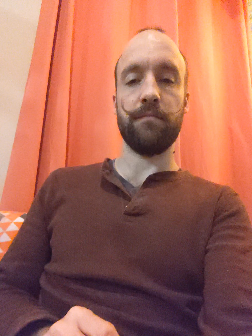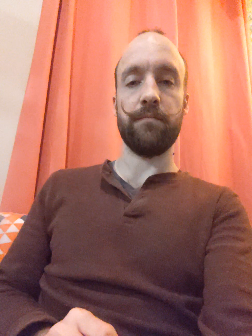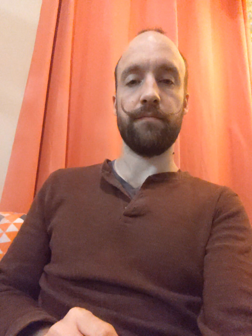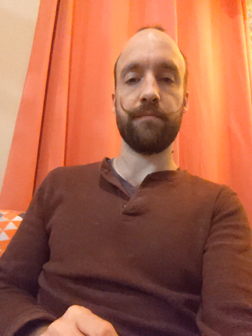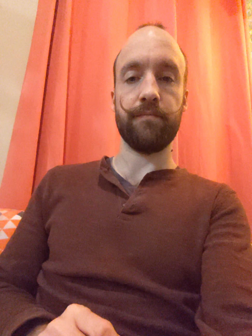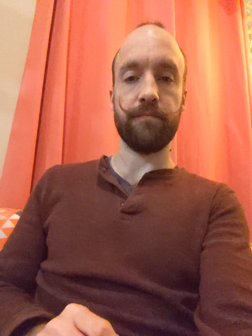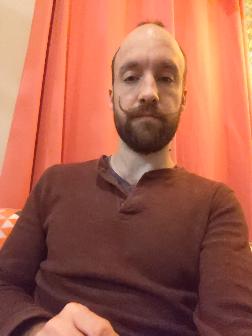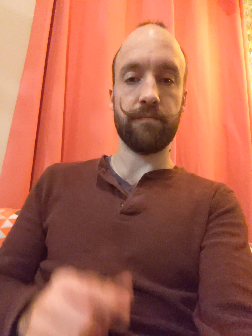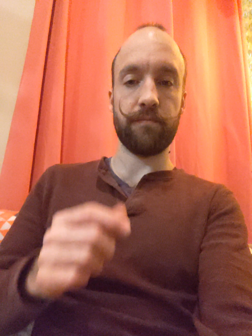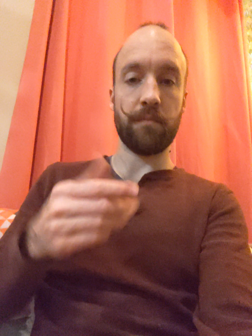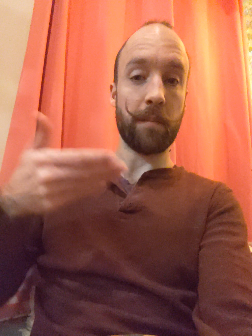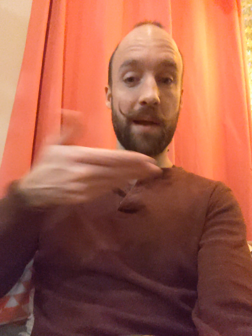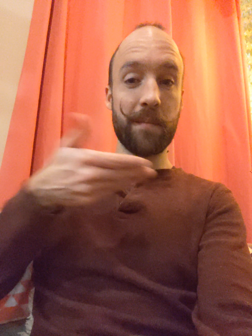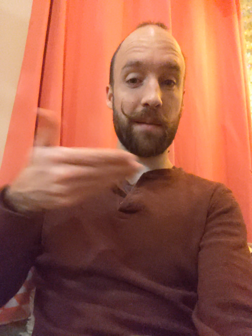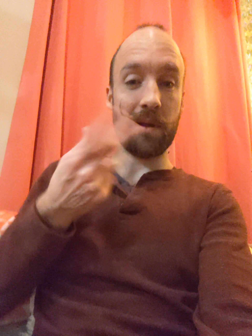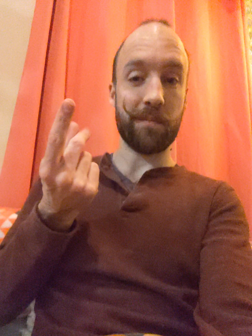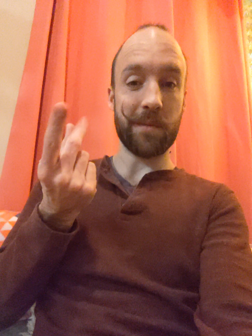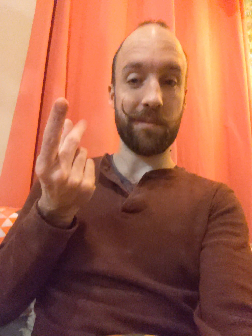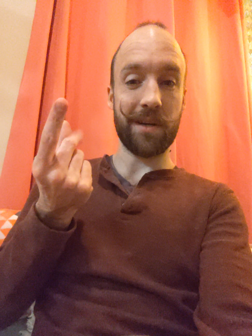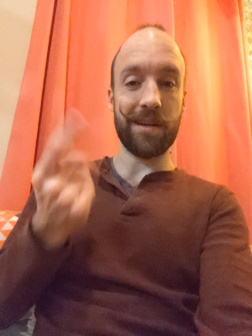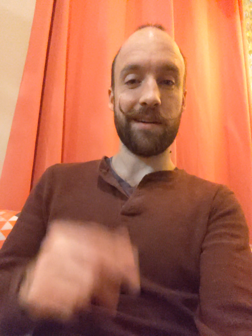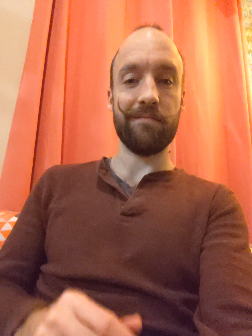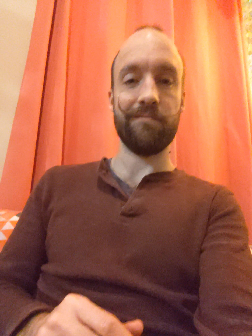puppy